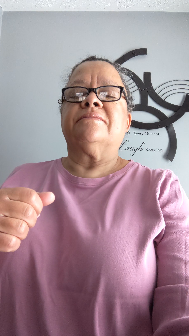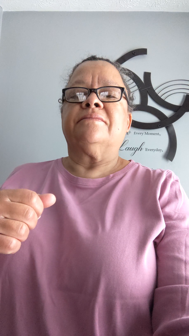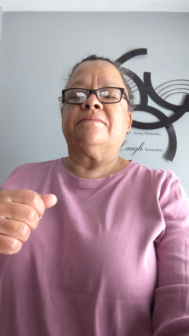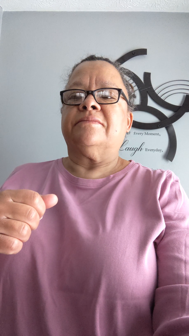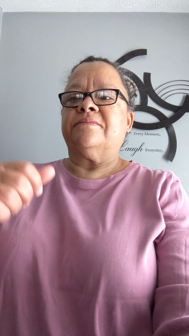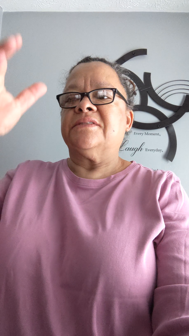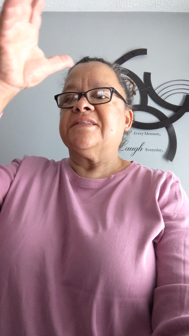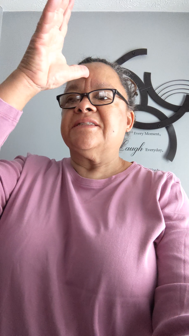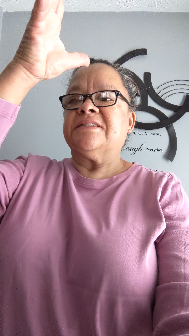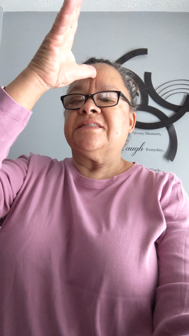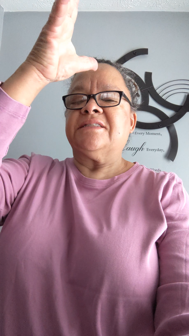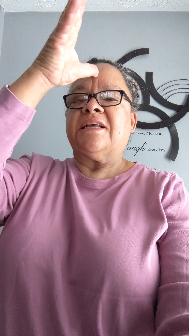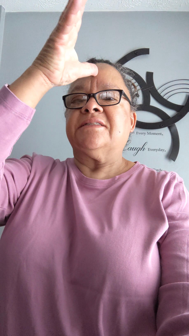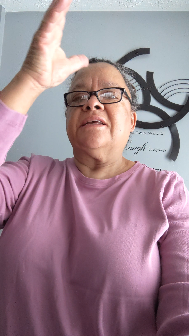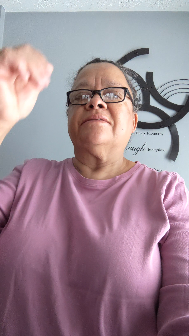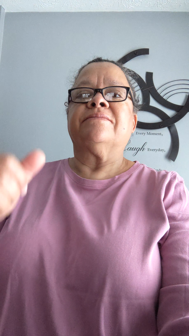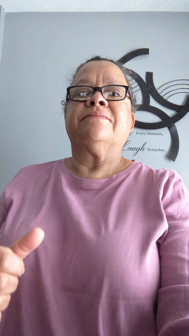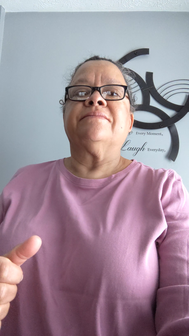daddy